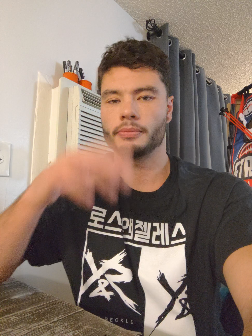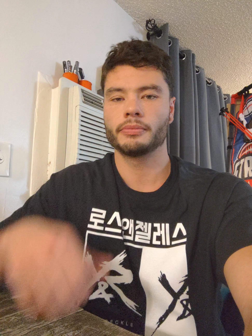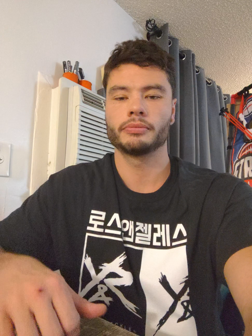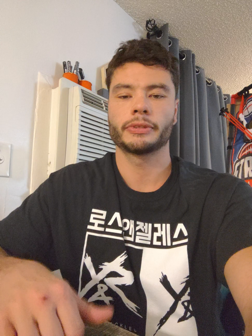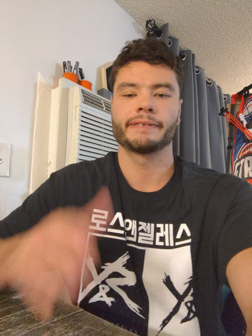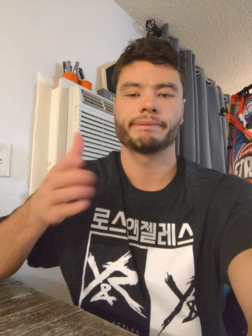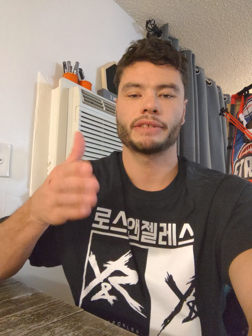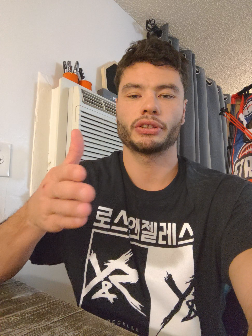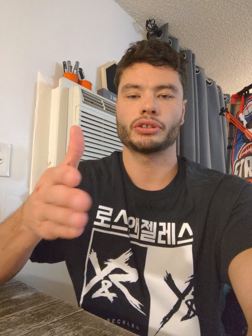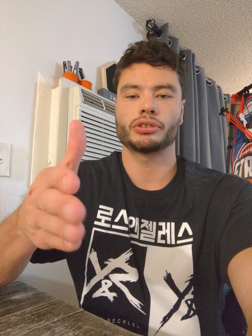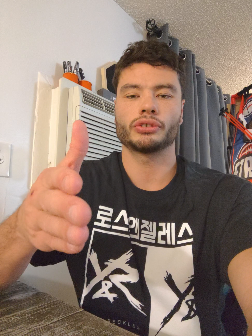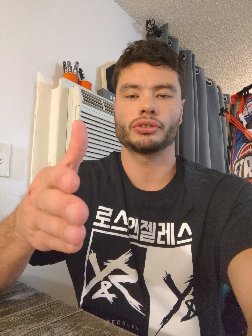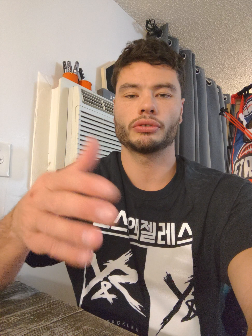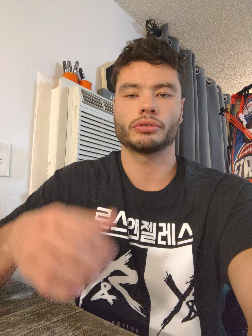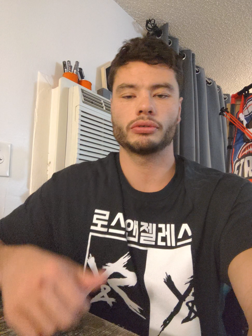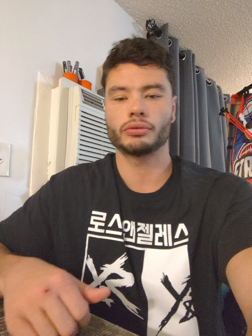fish